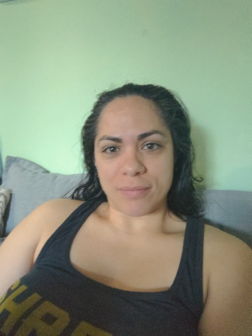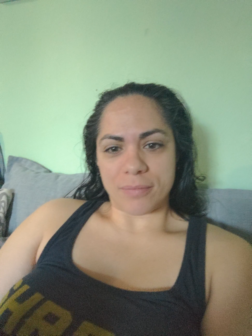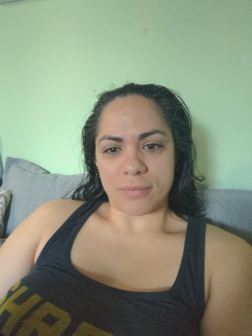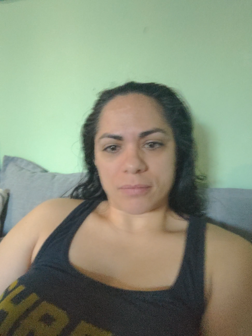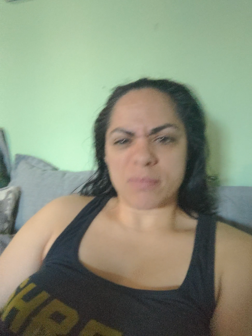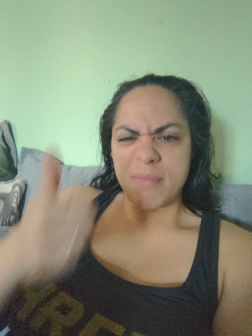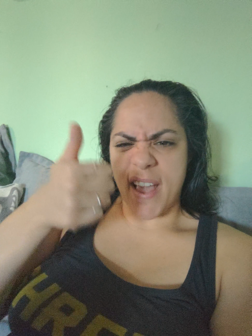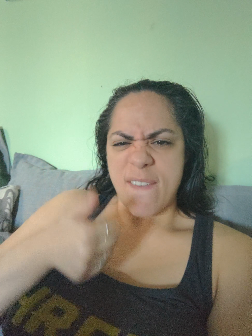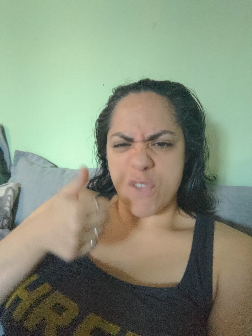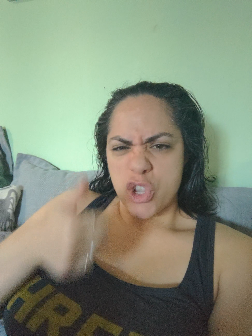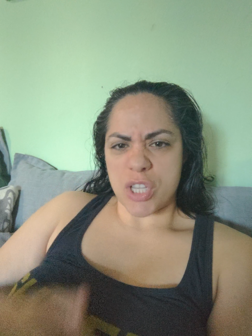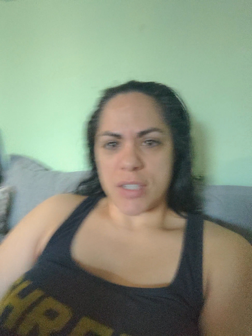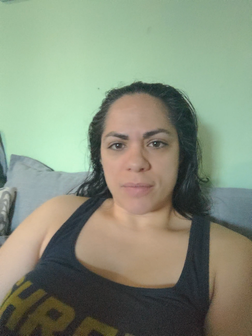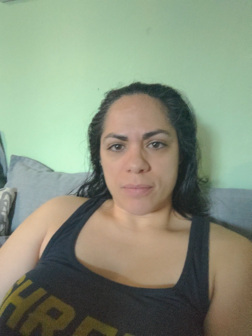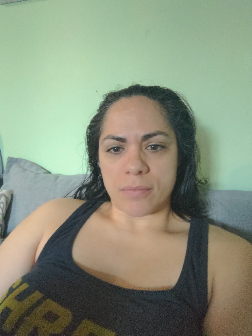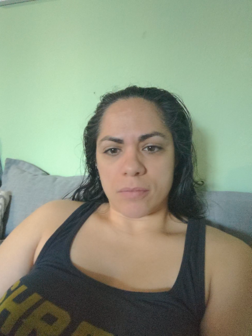every